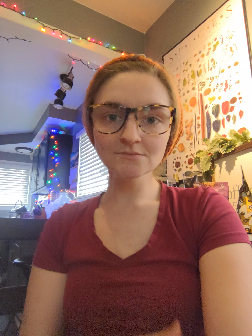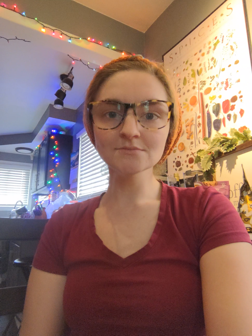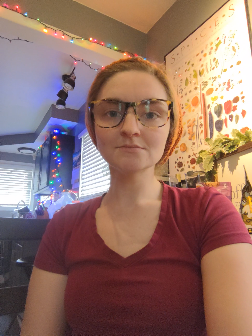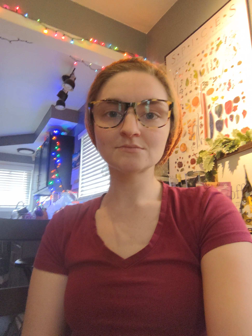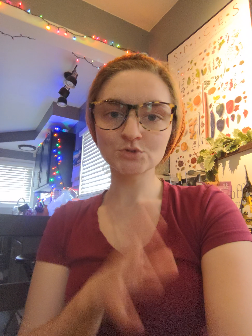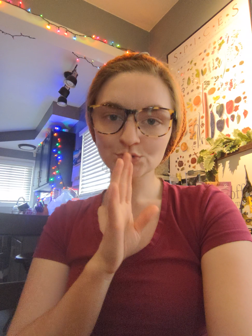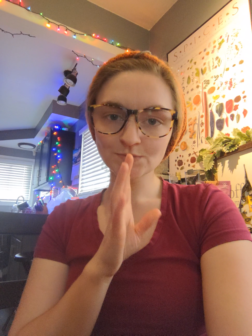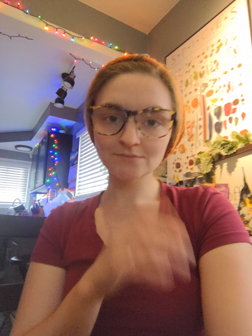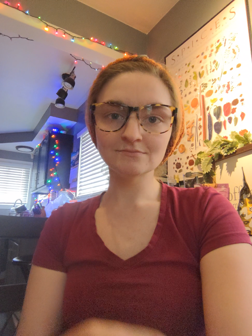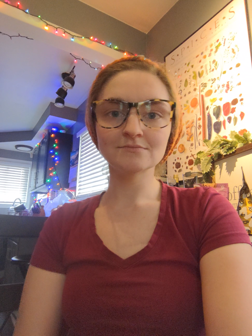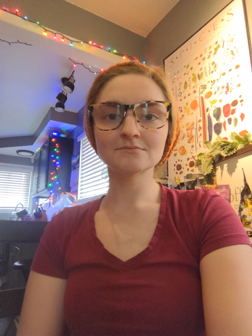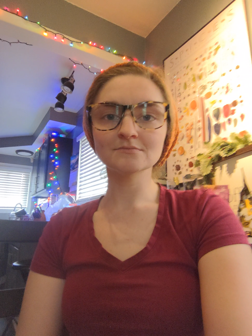talk